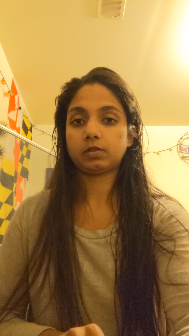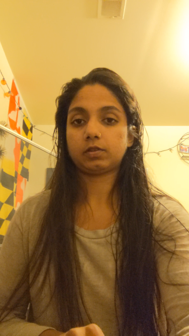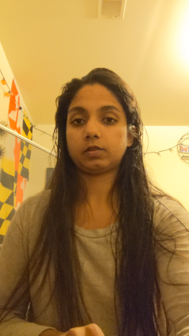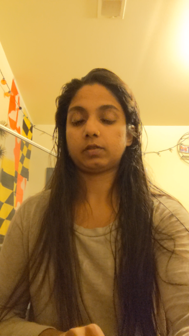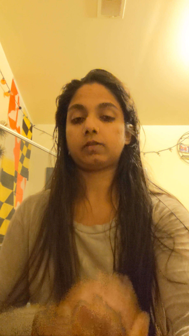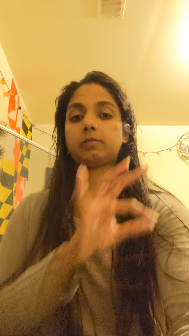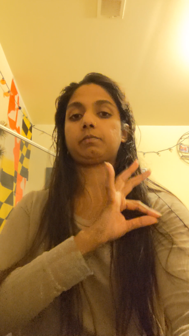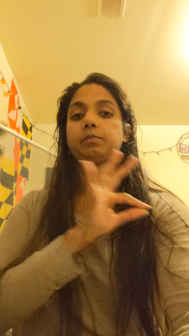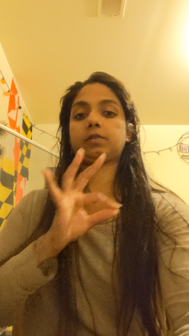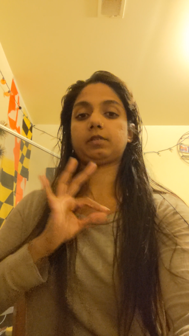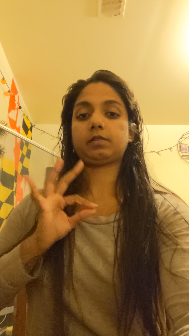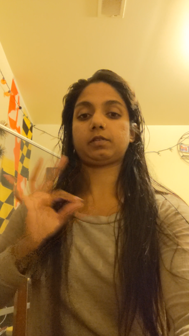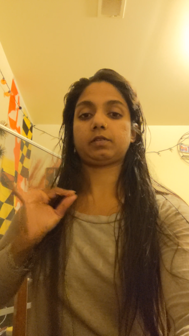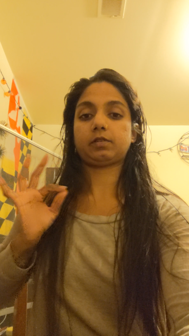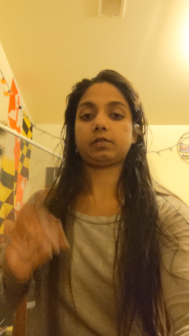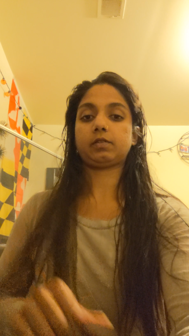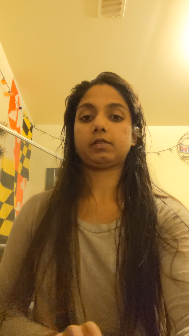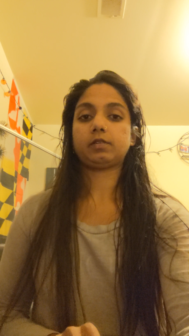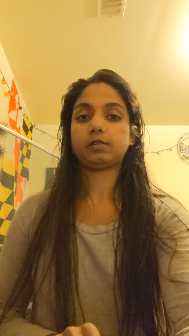beads